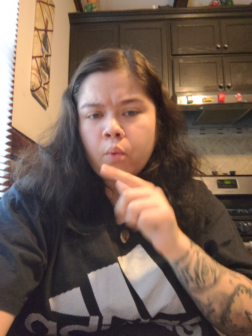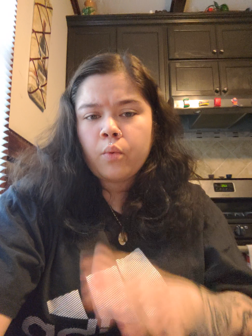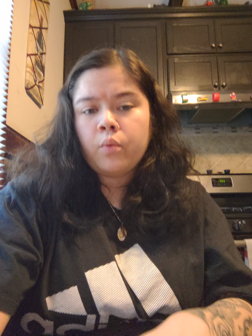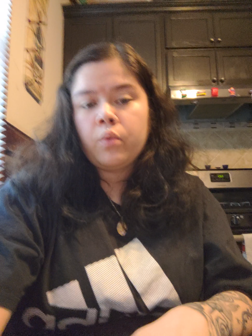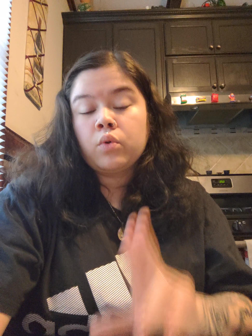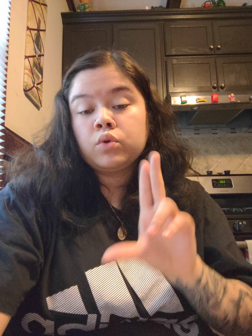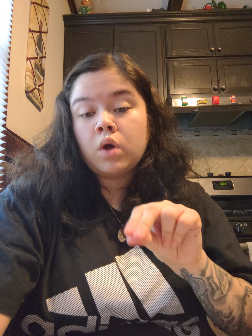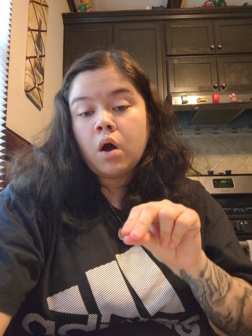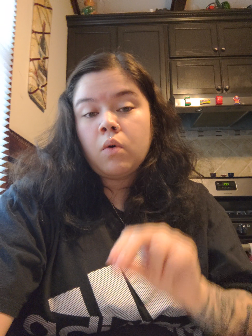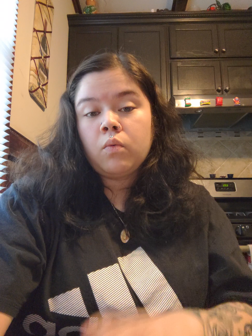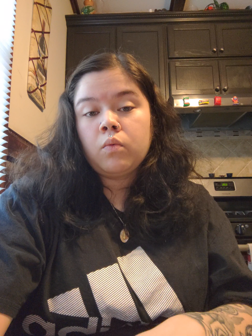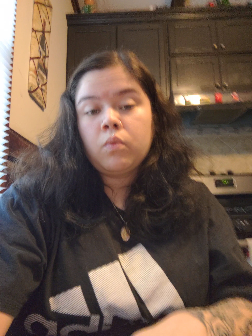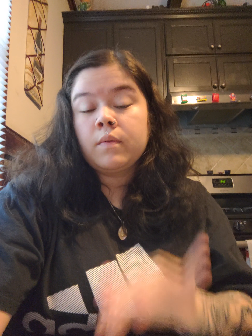no